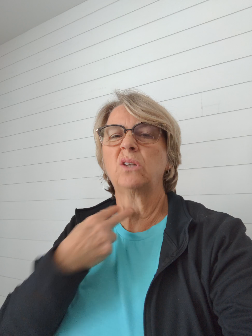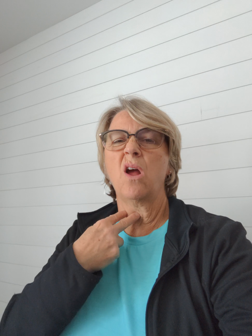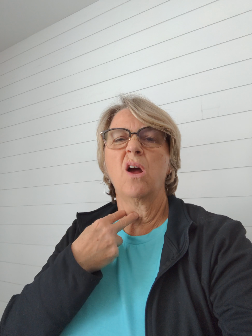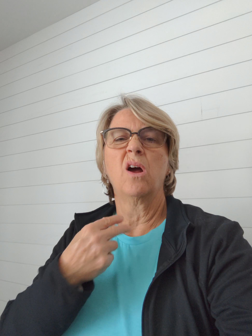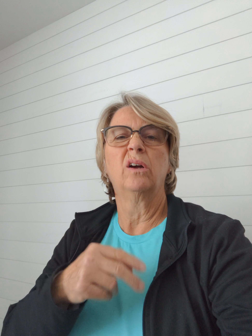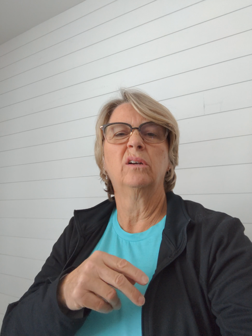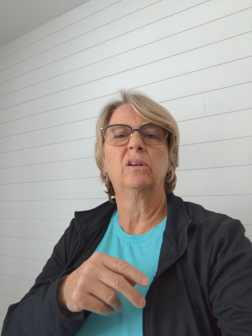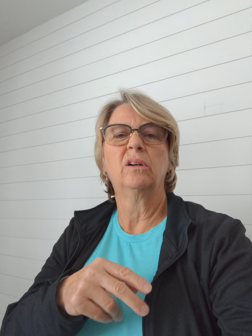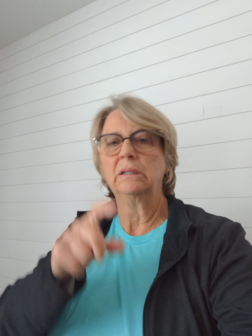stuck